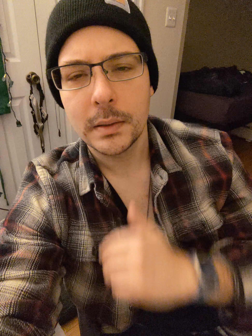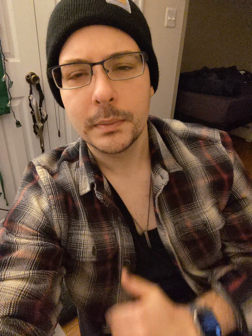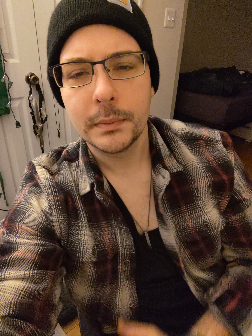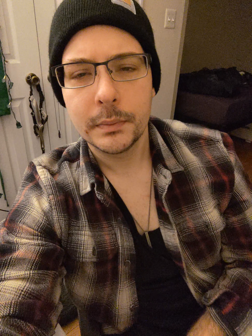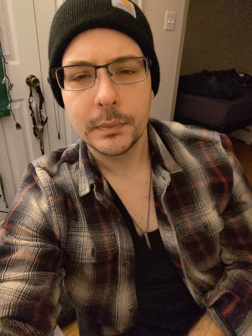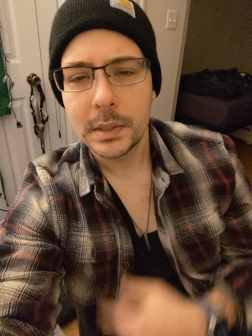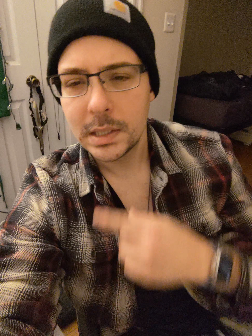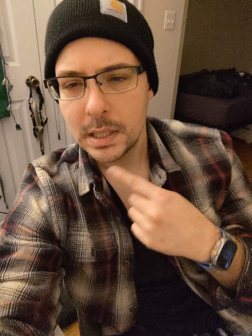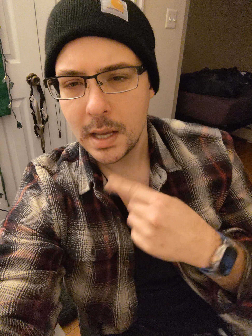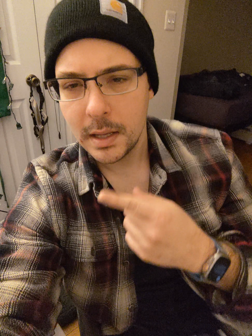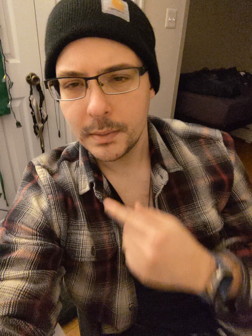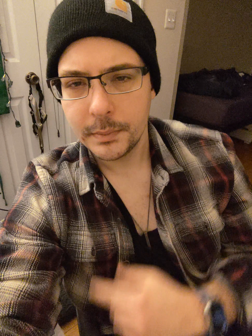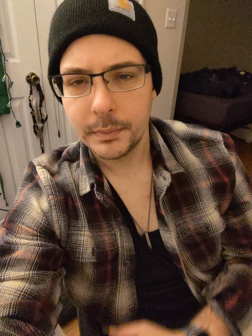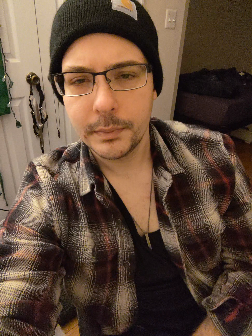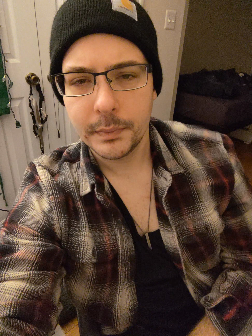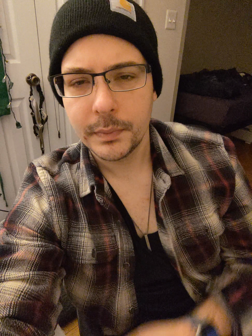say